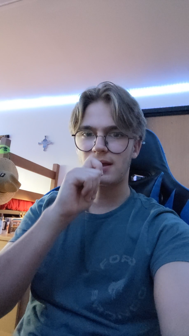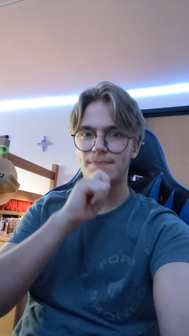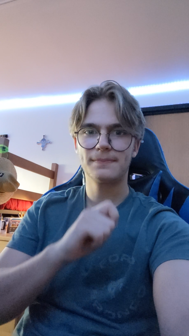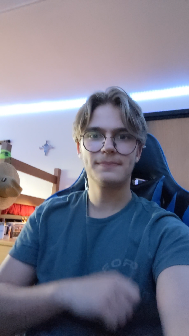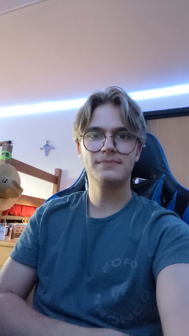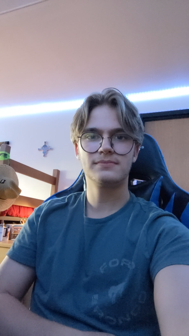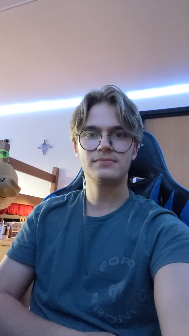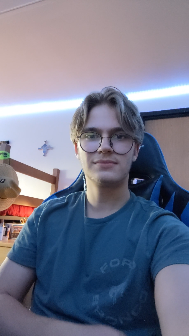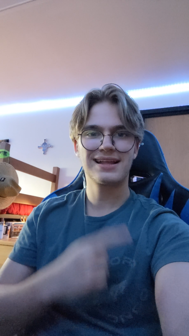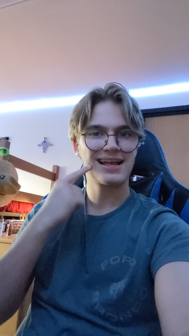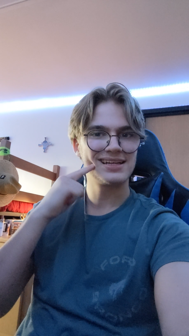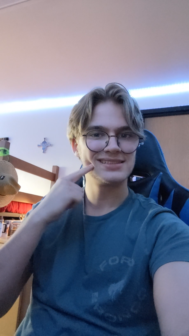candy